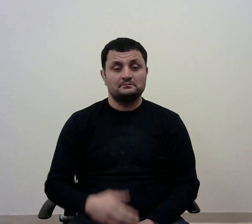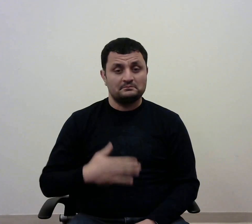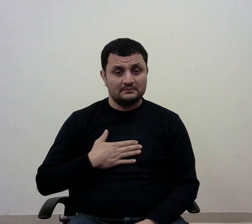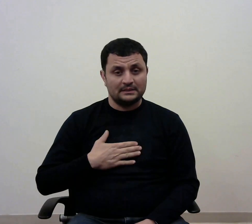mən